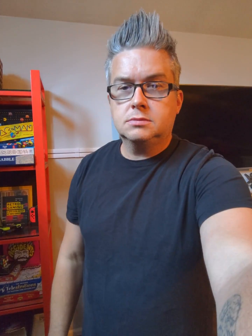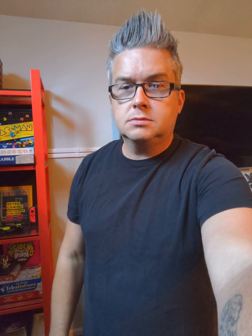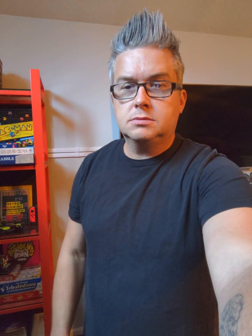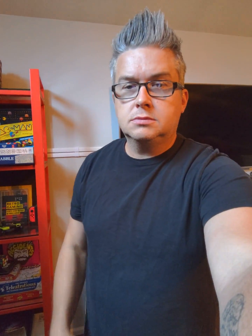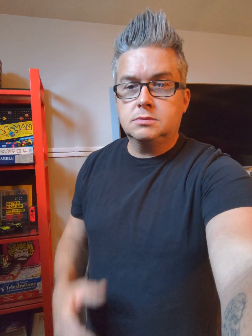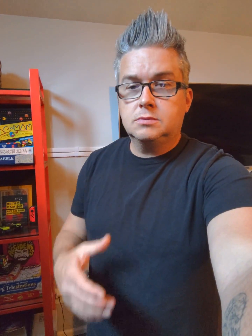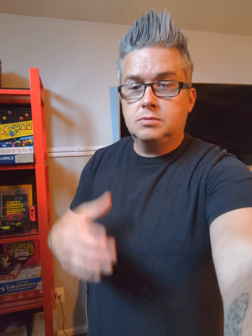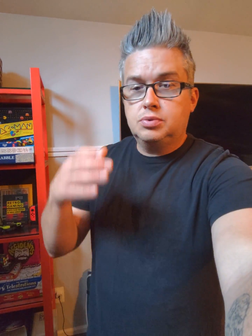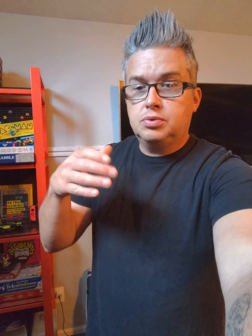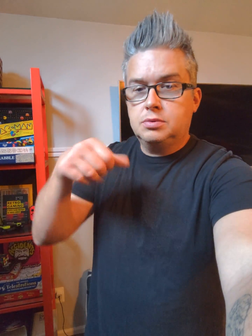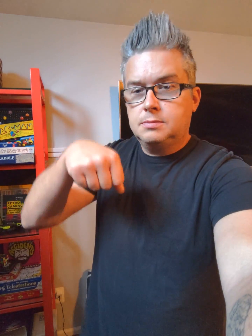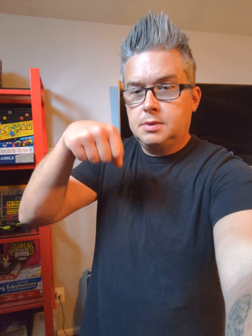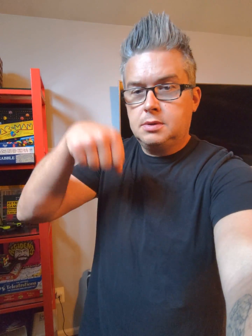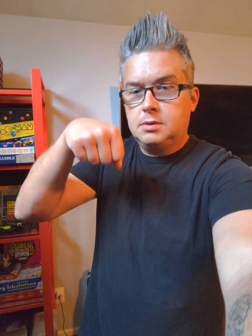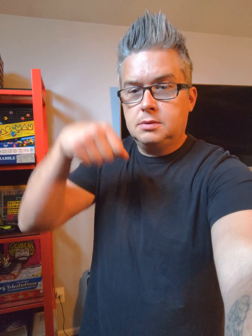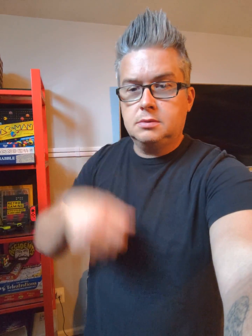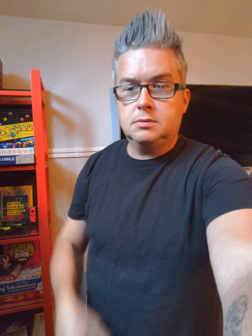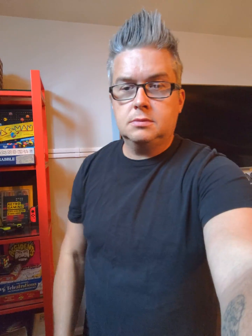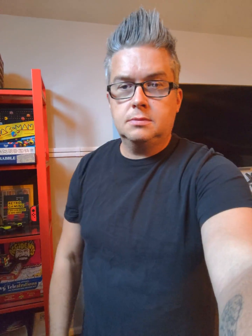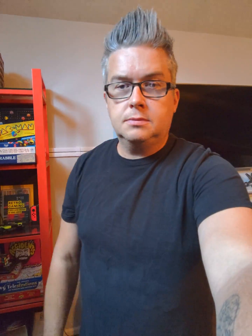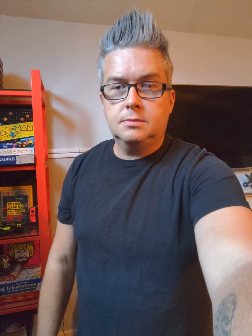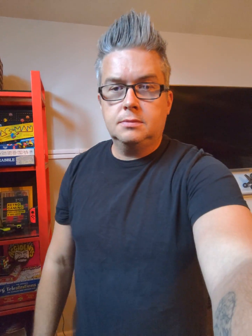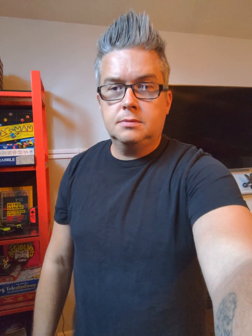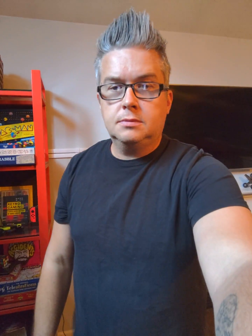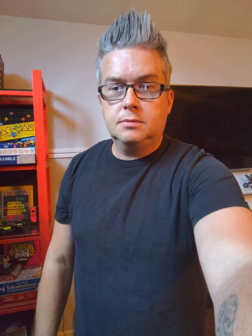bucket